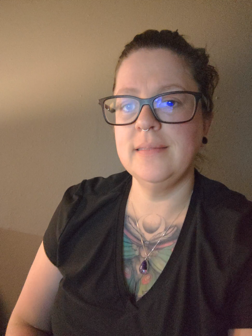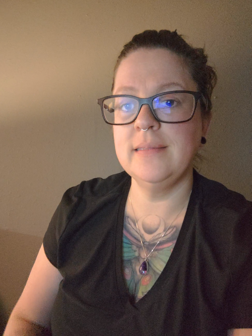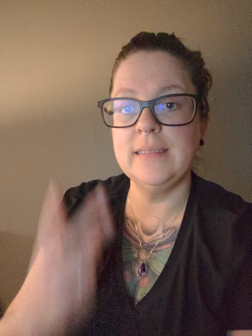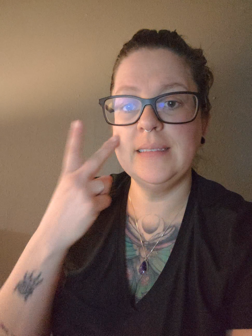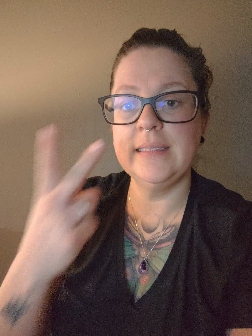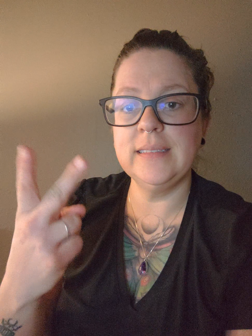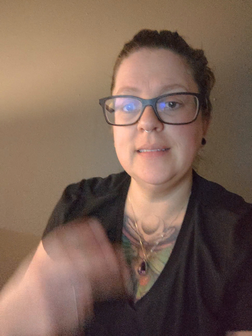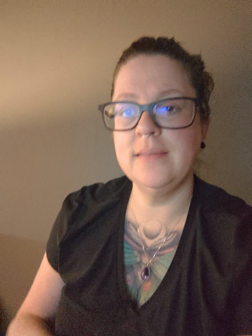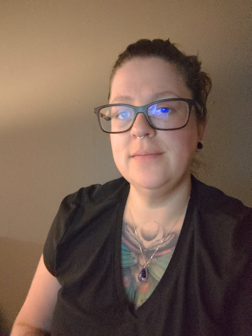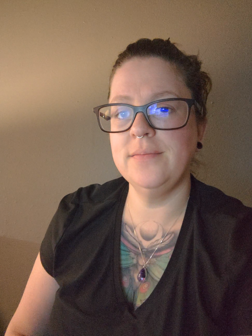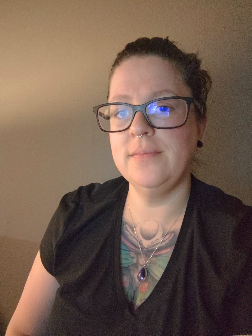see